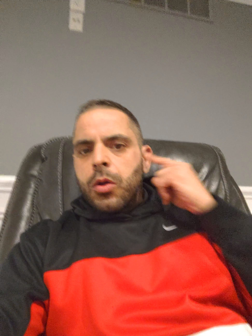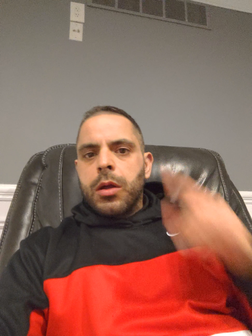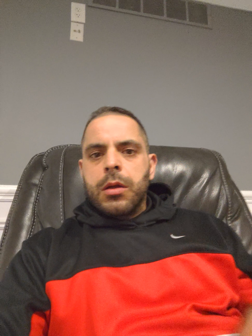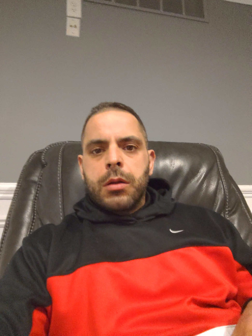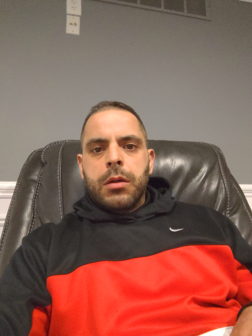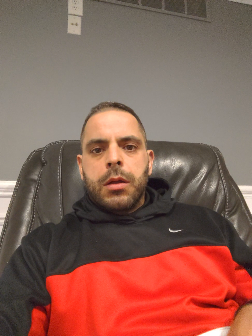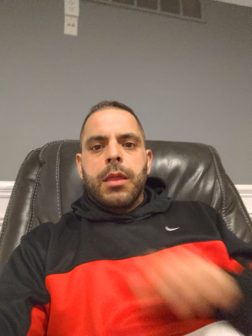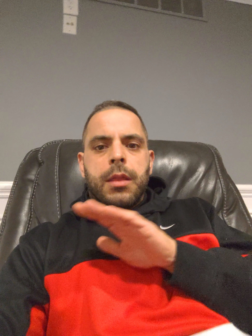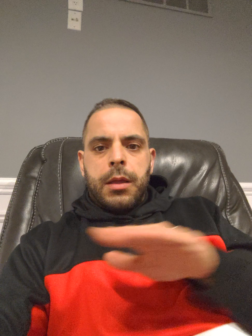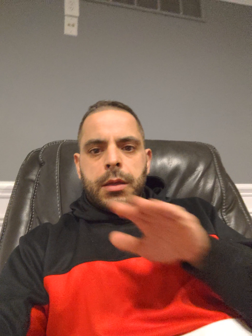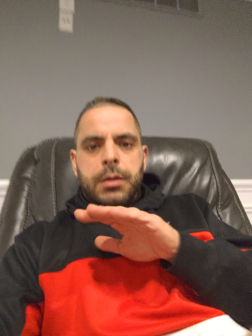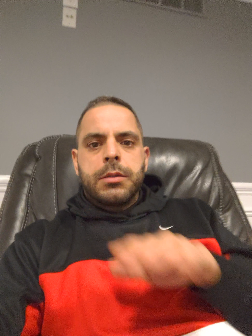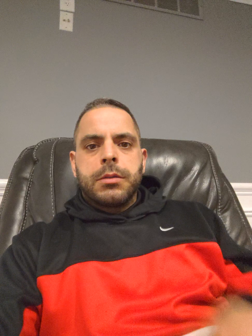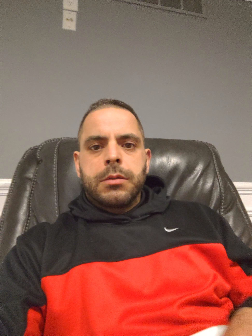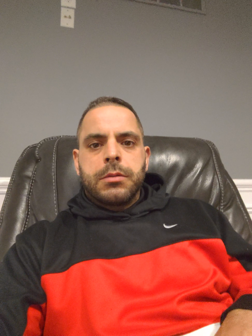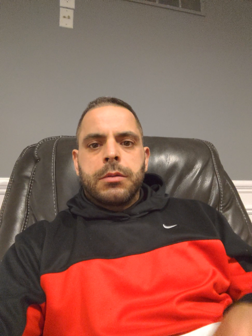clean